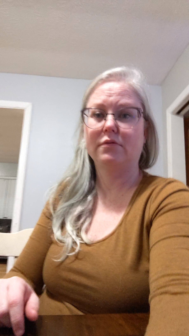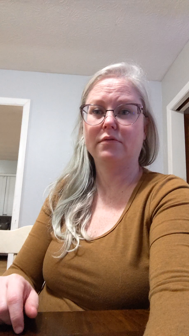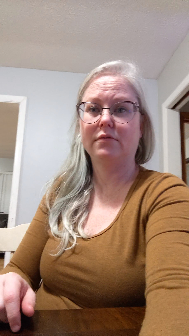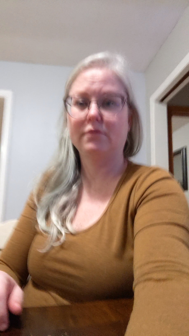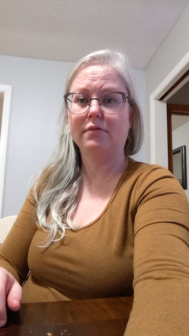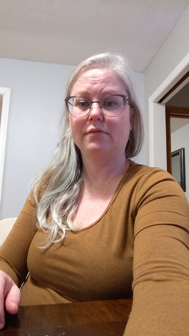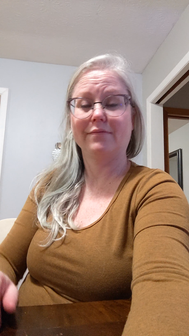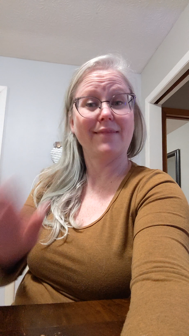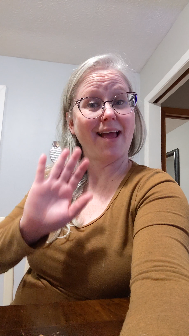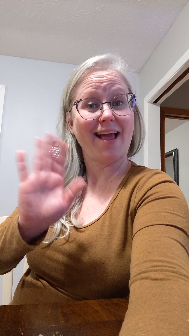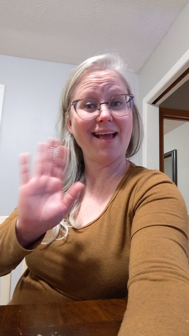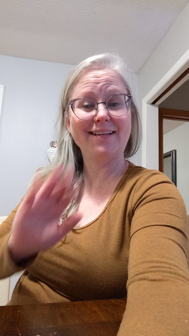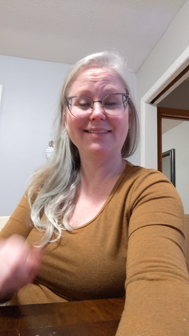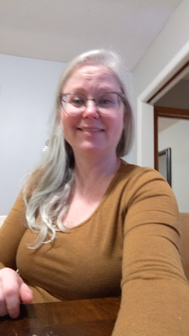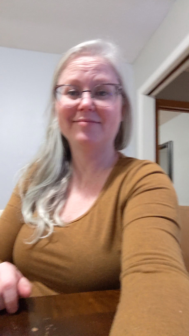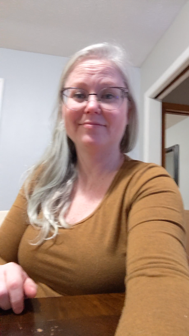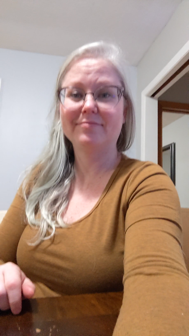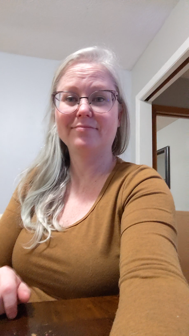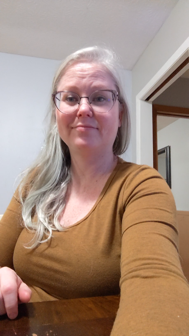hi